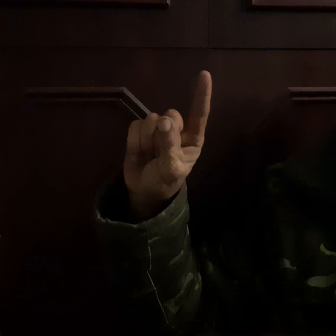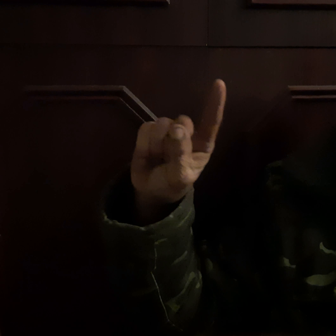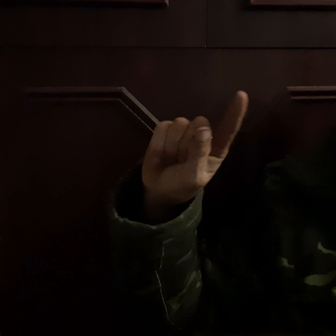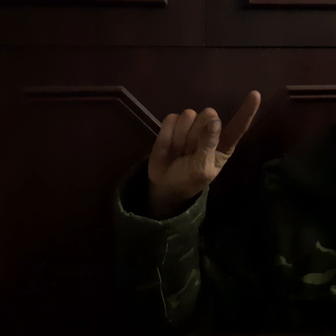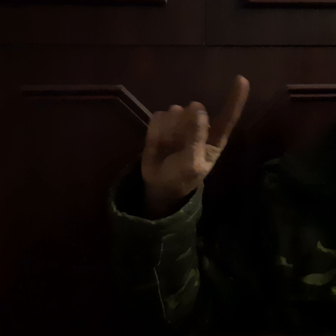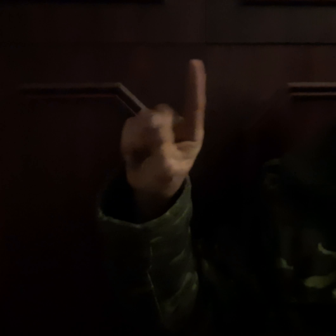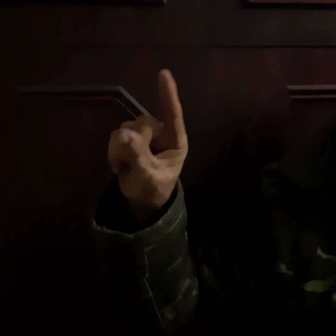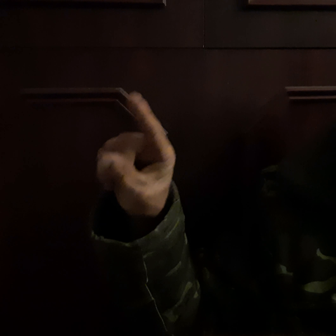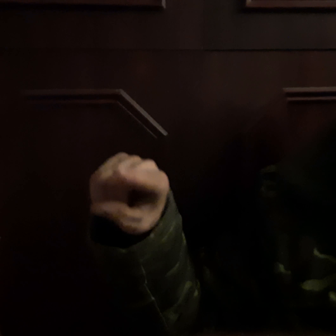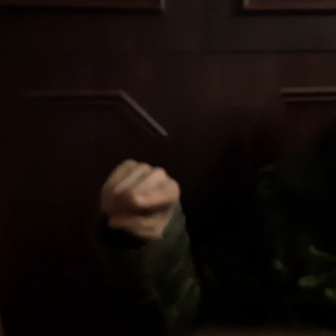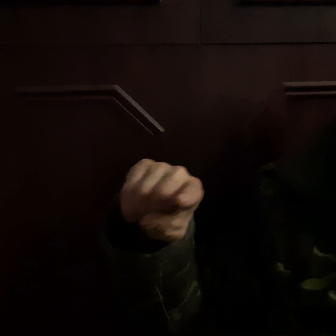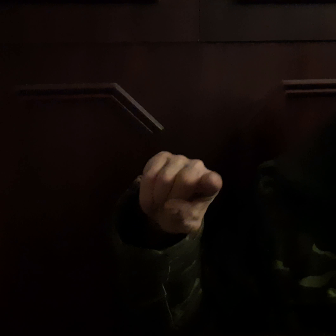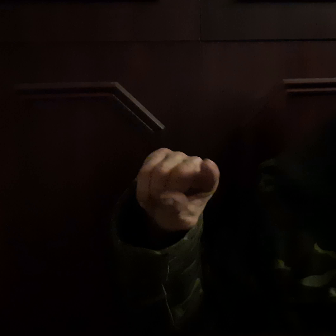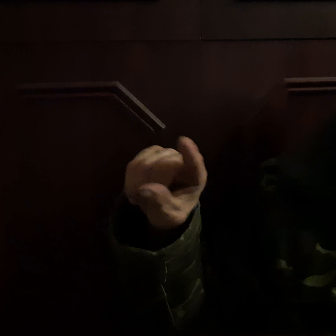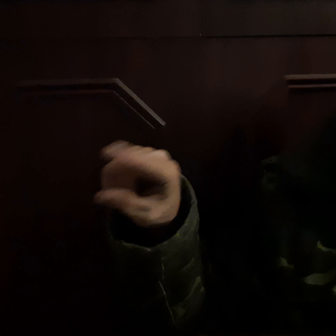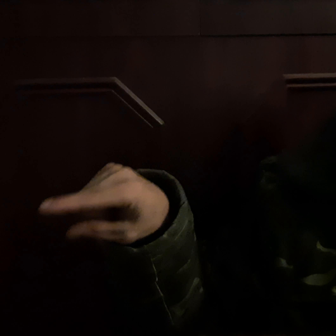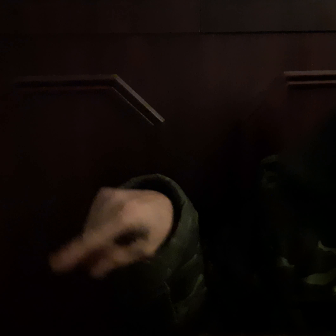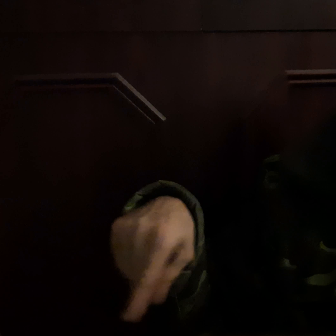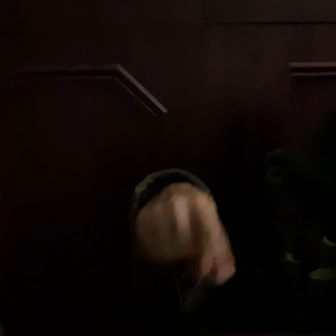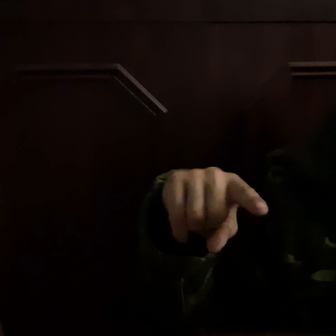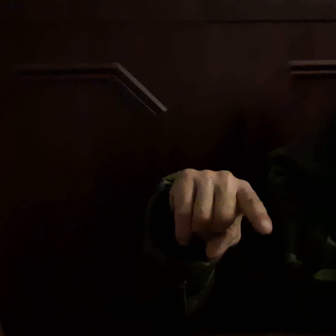З